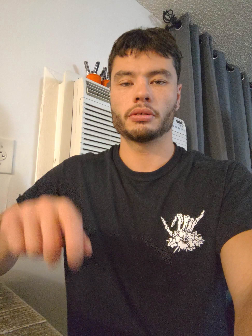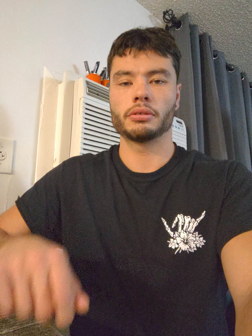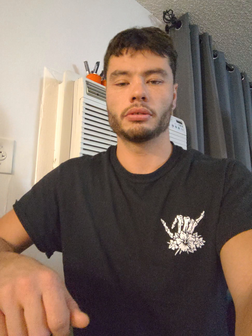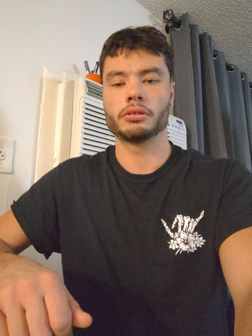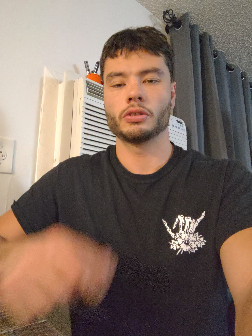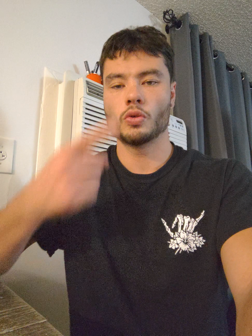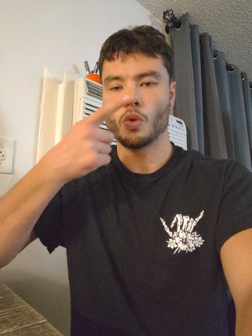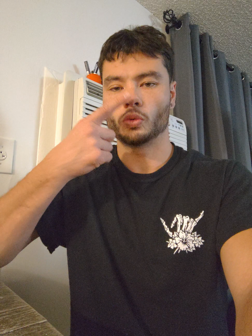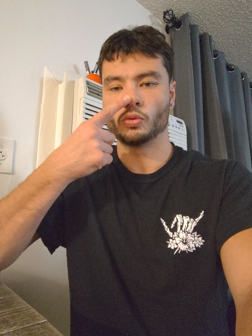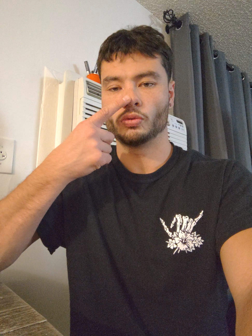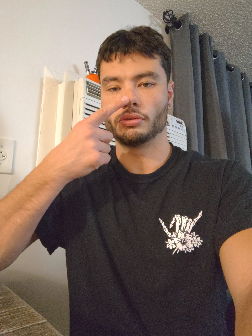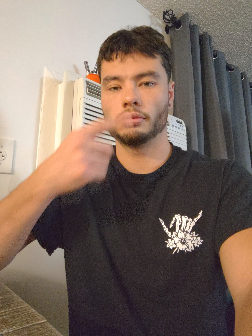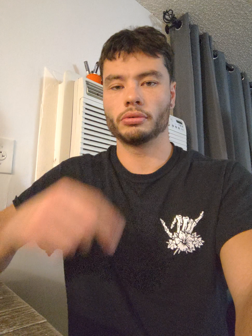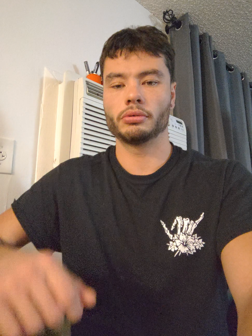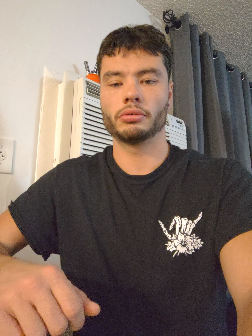nose